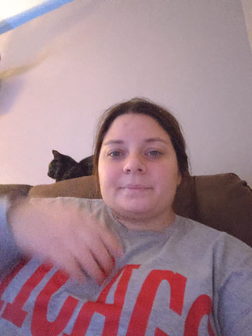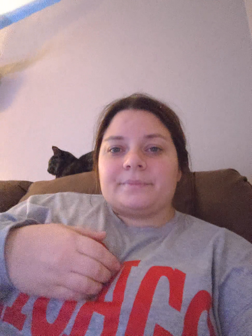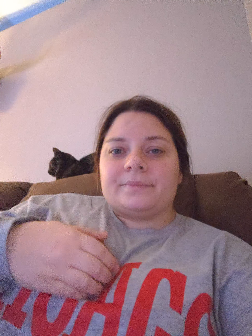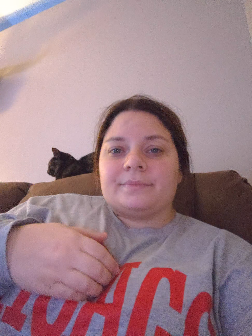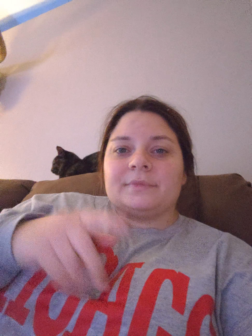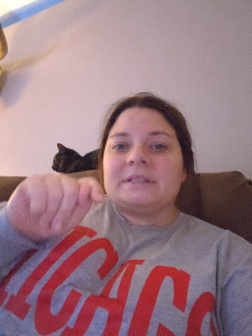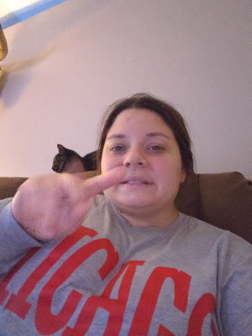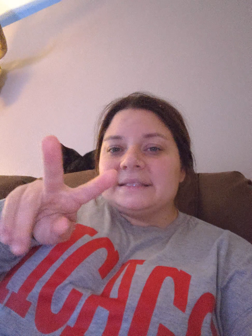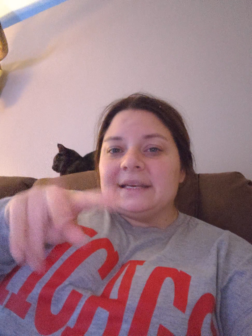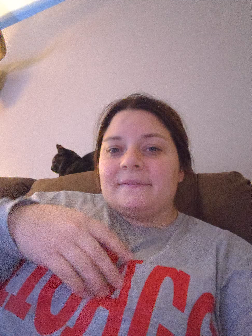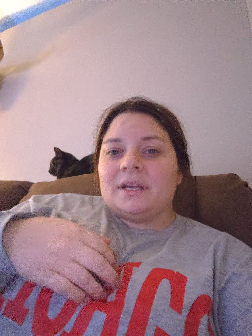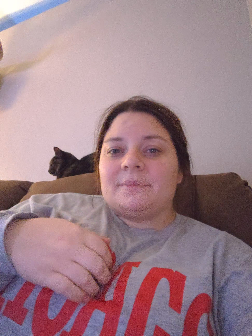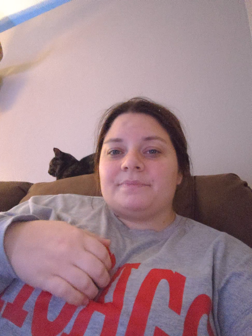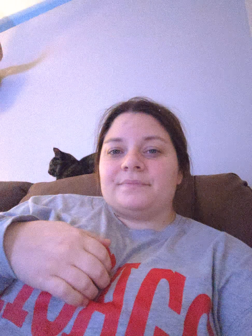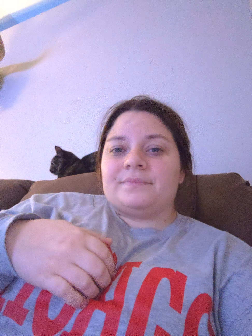TV